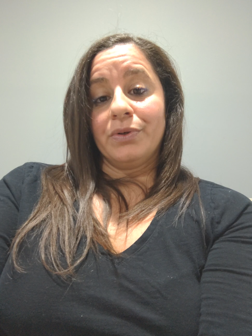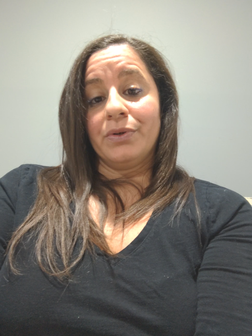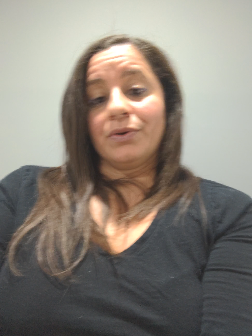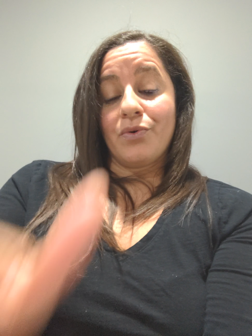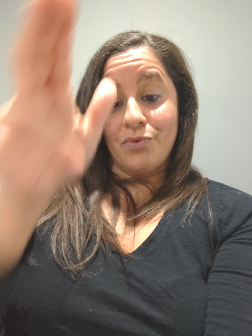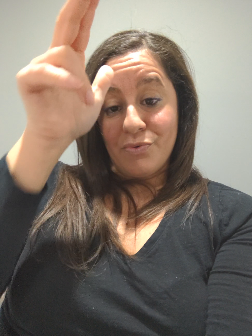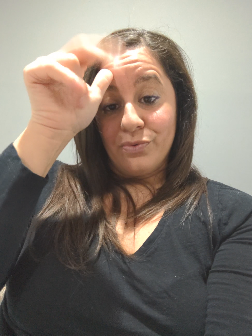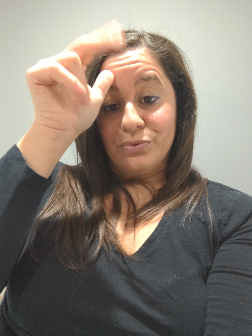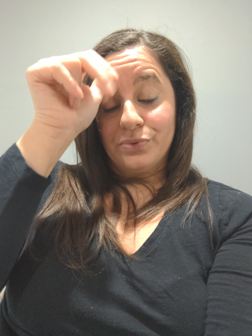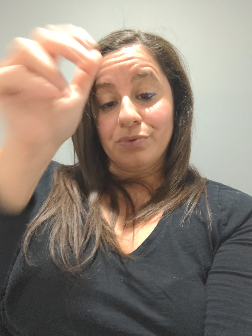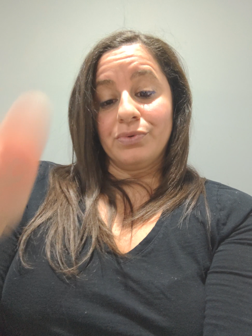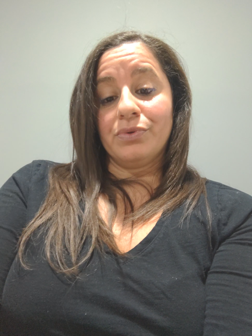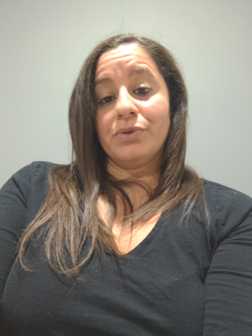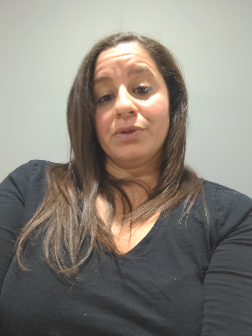horse